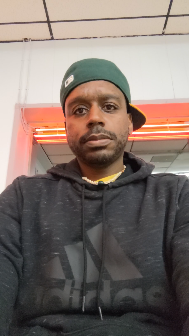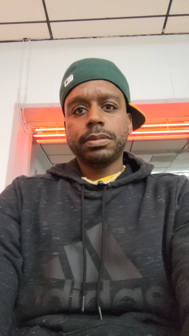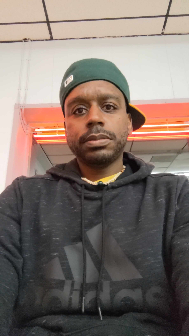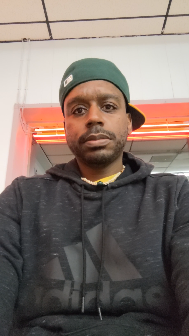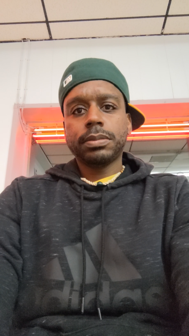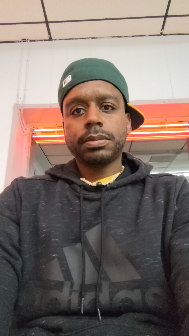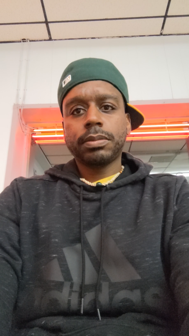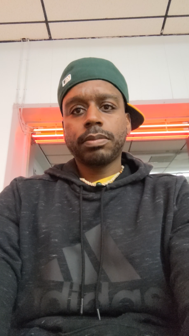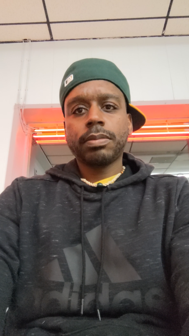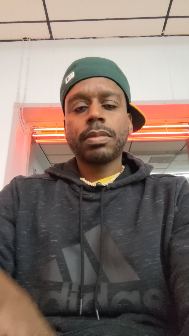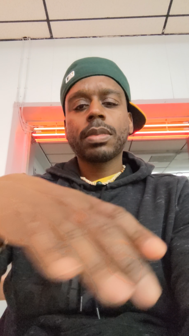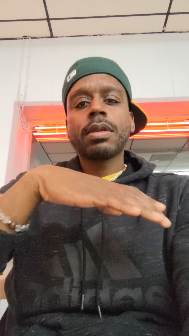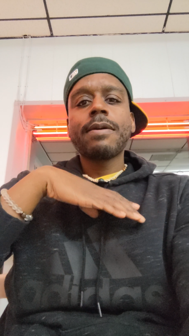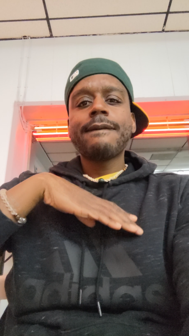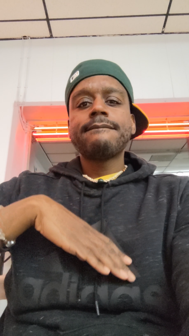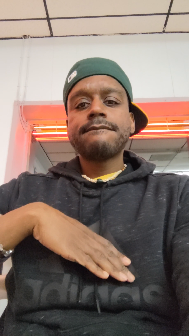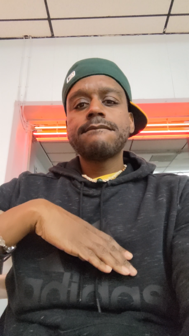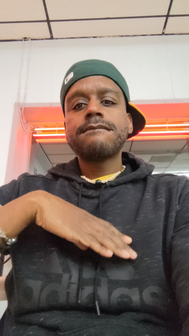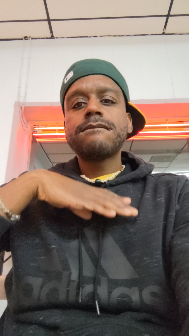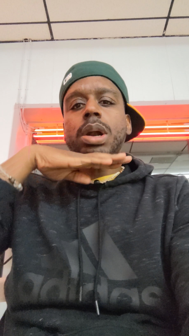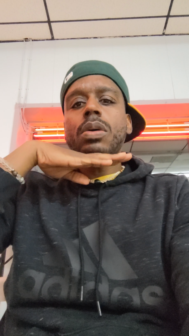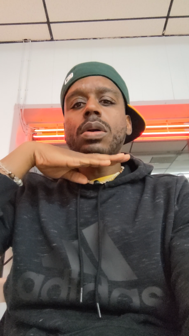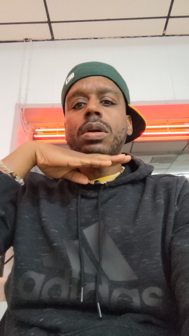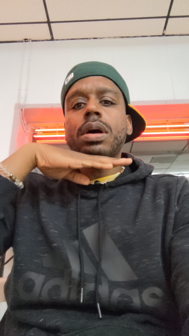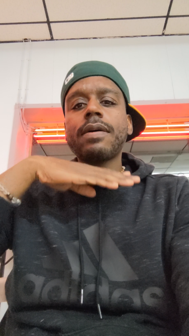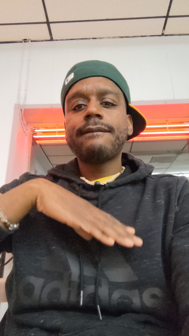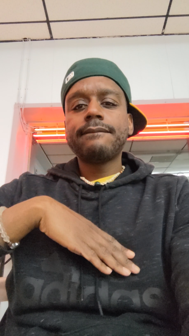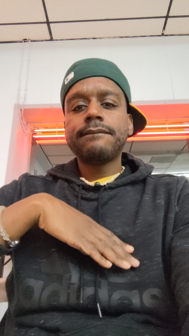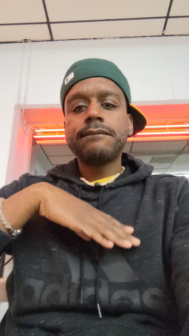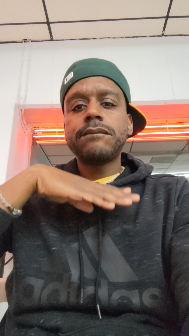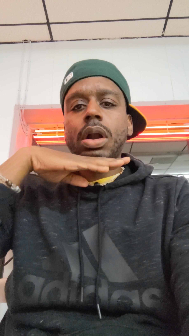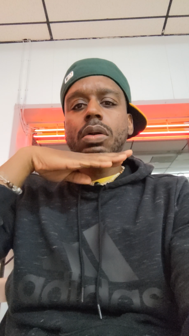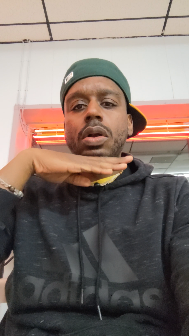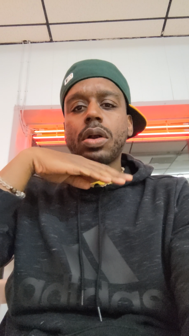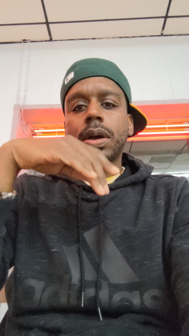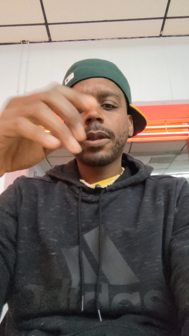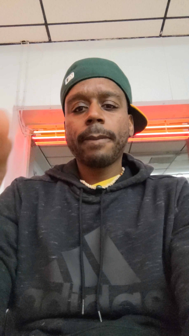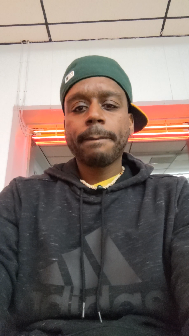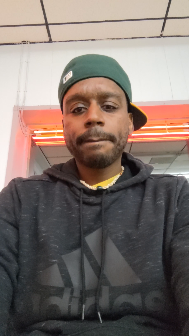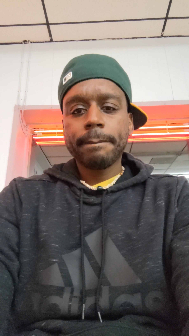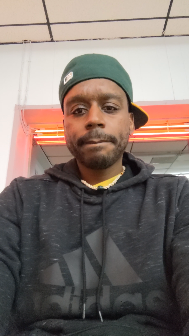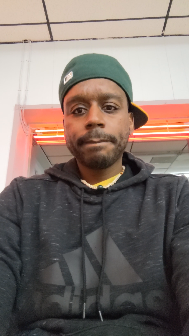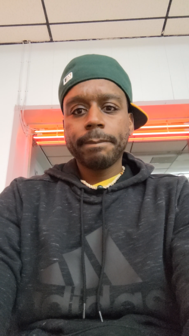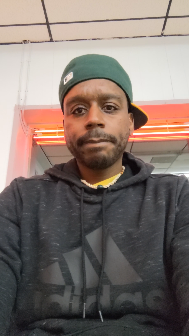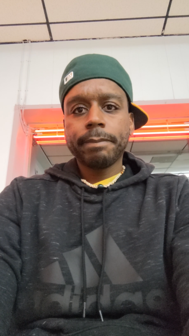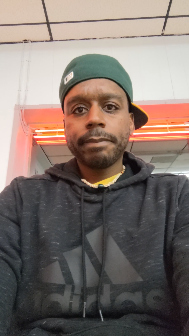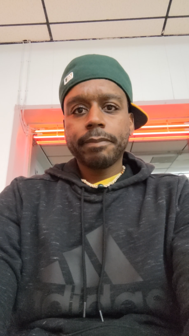full